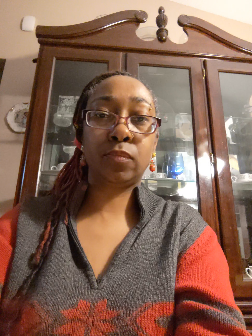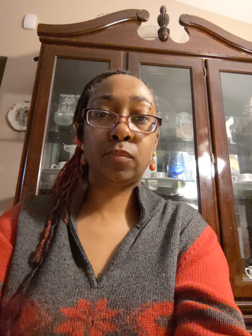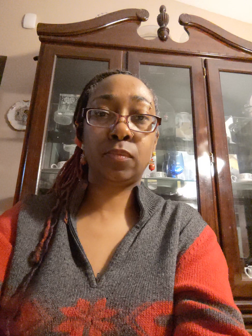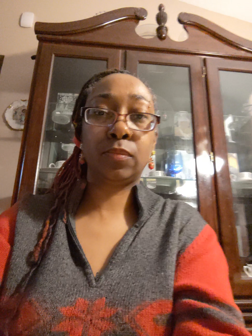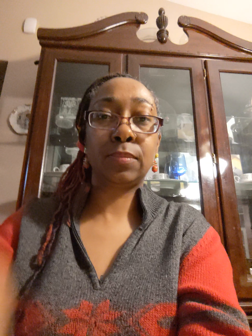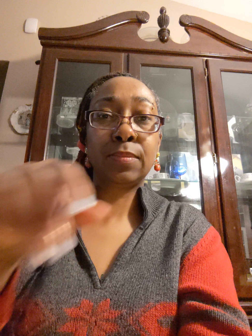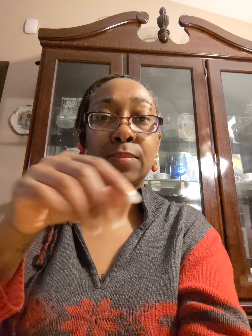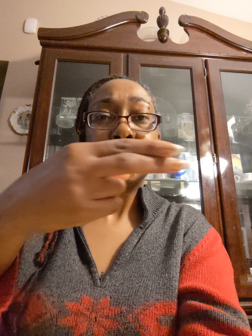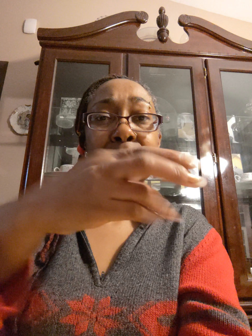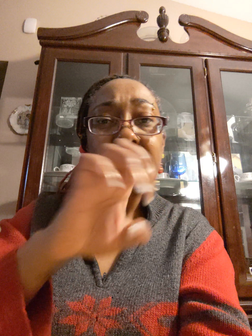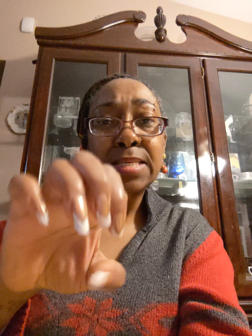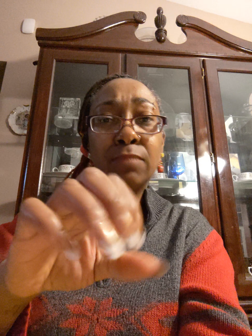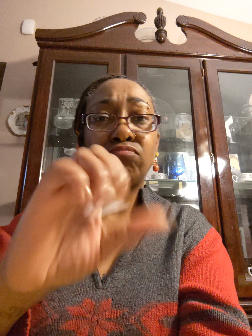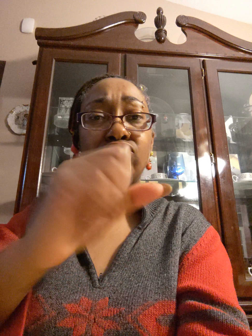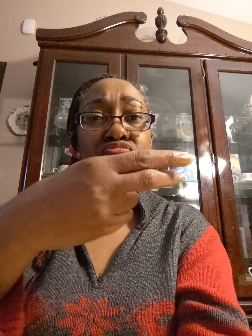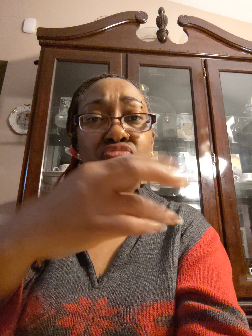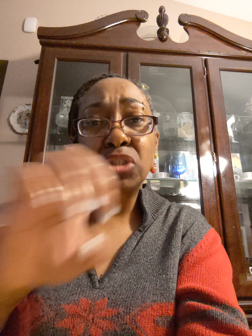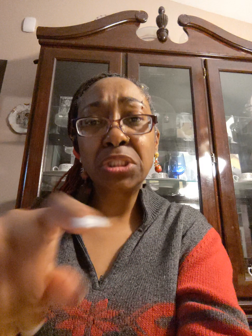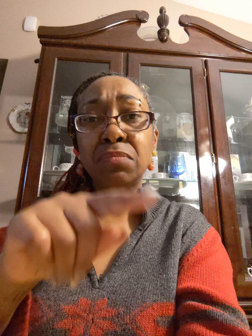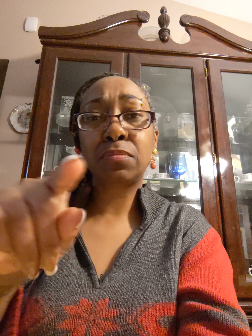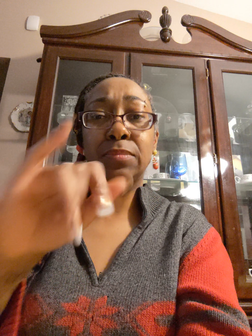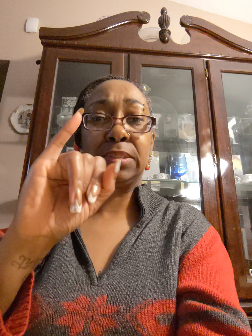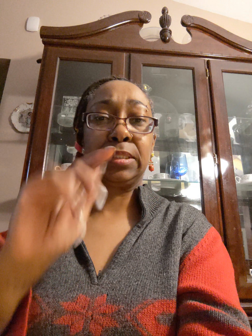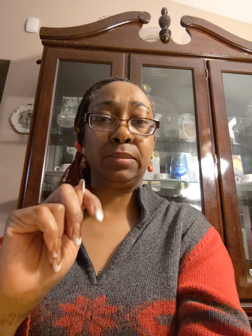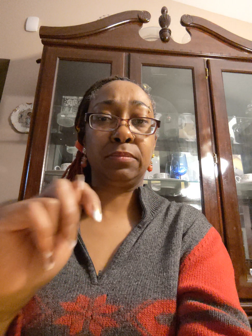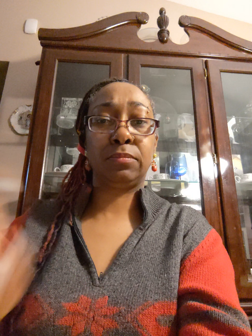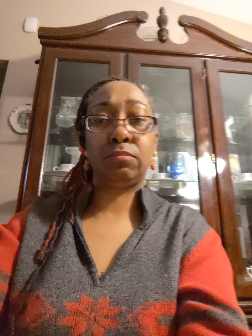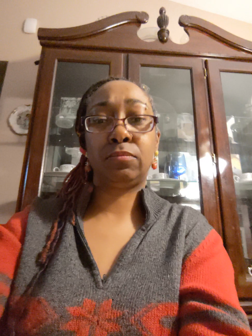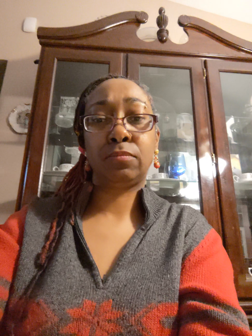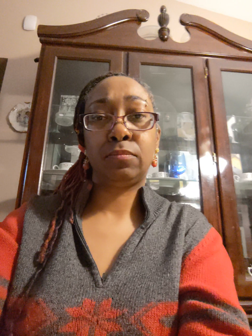he/she/it